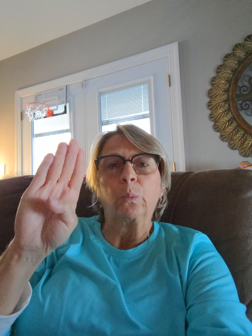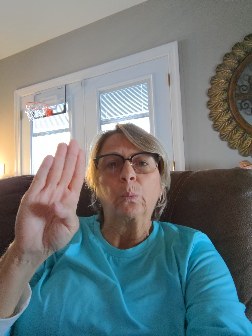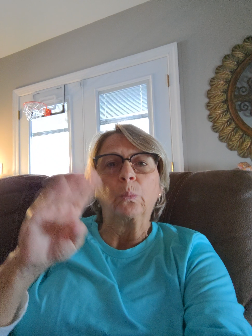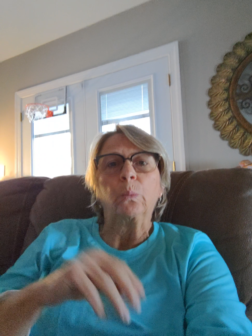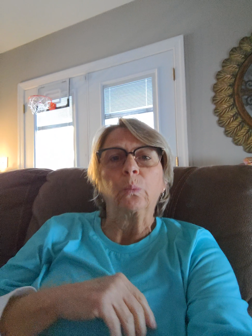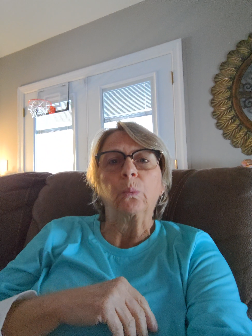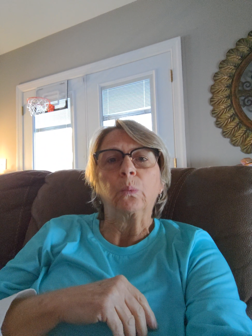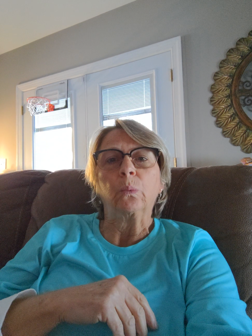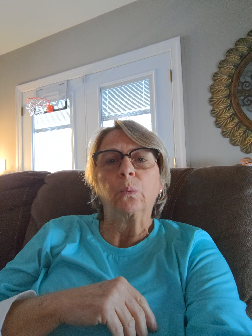blue